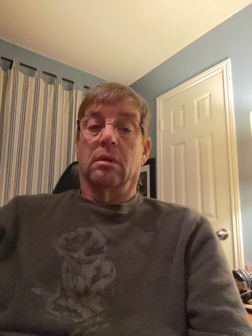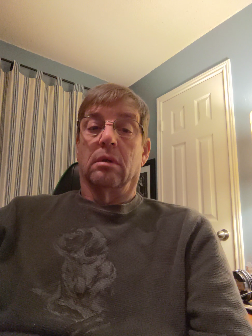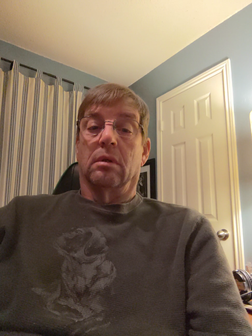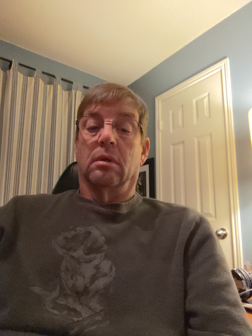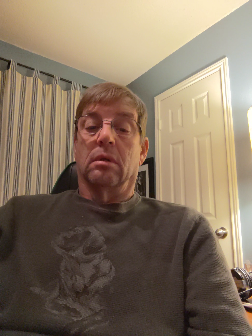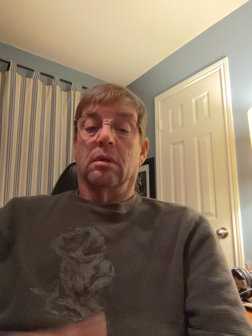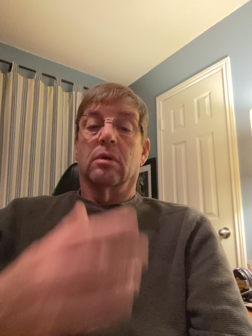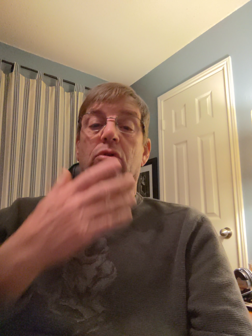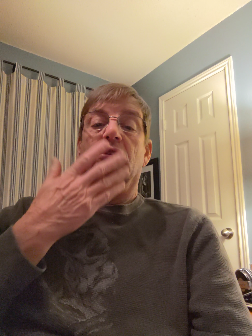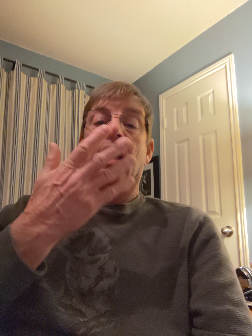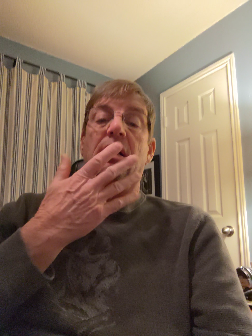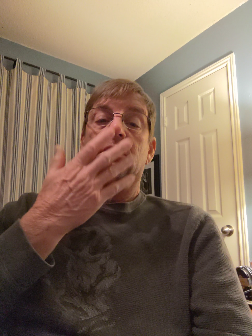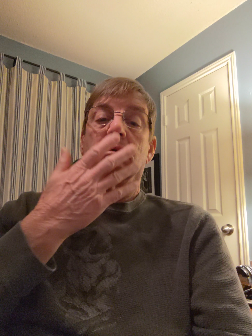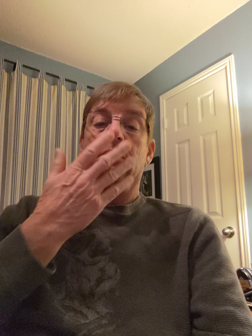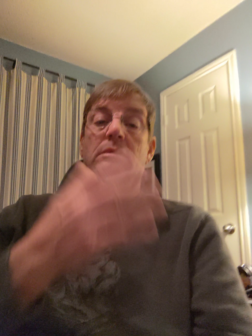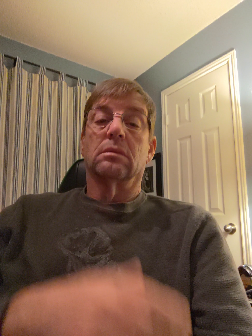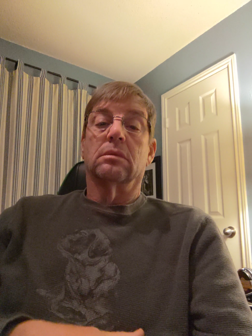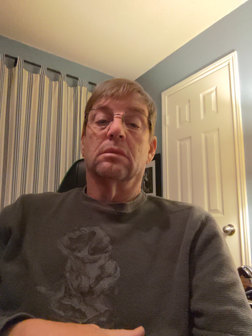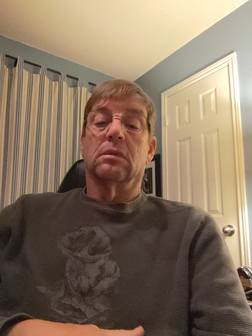grass